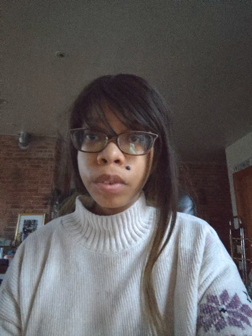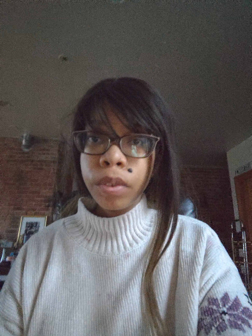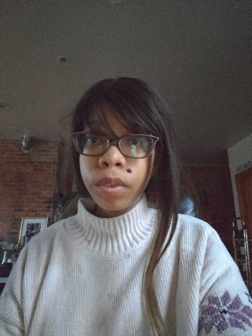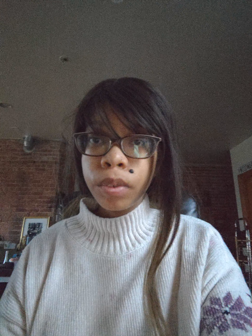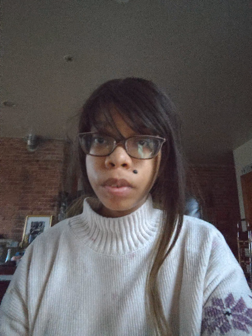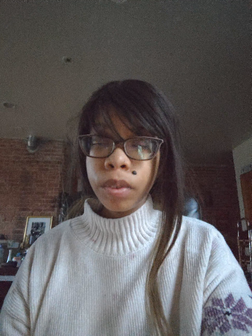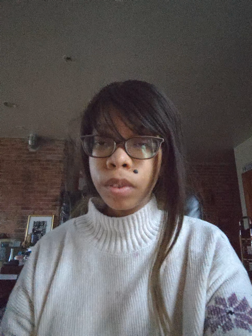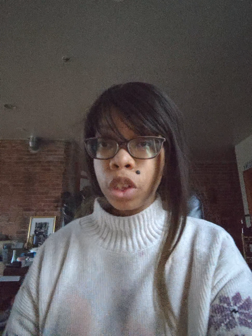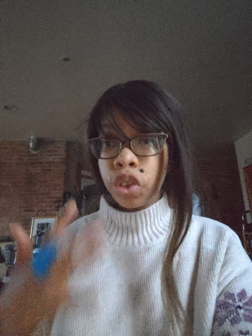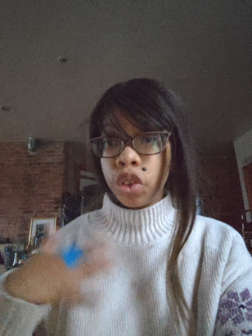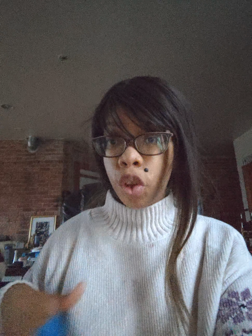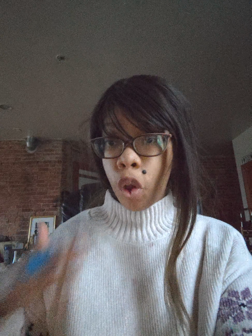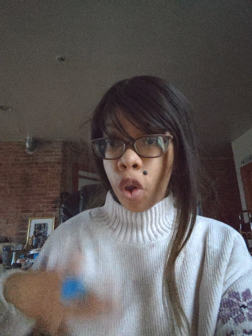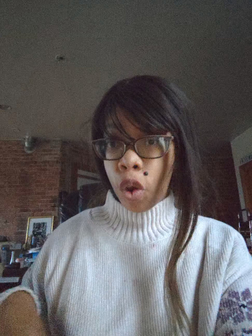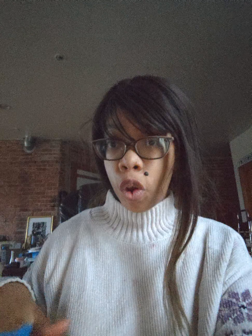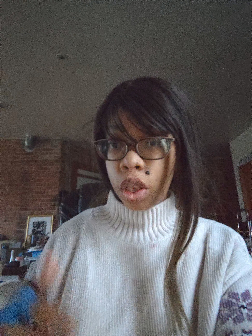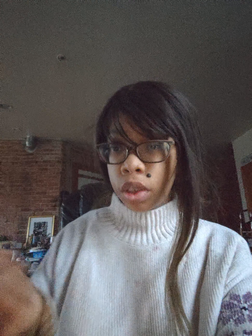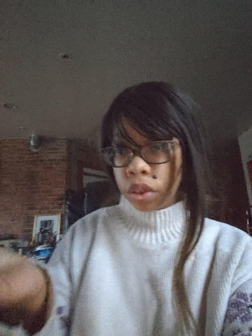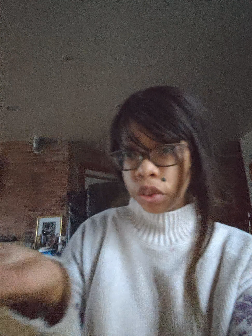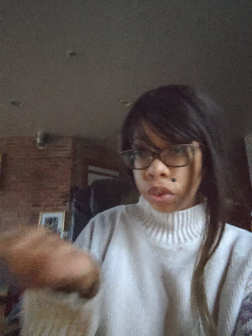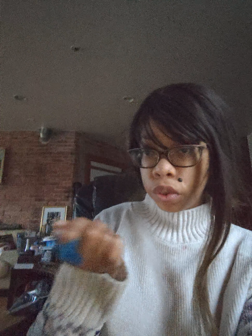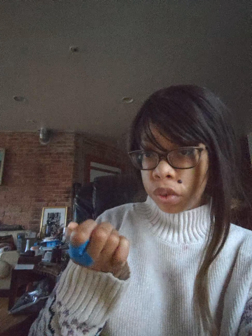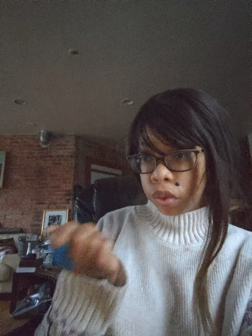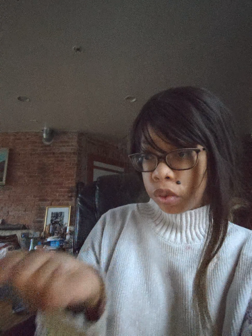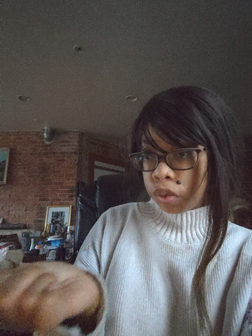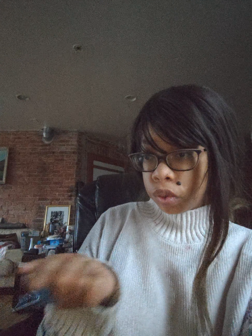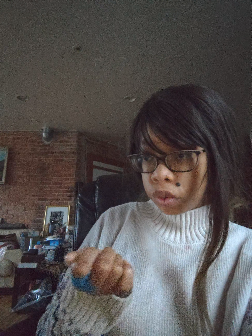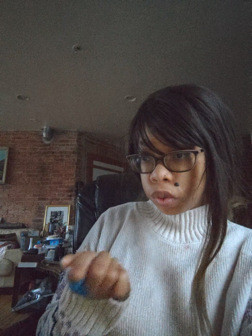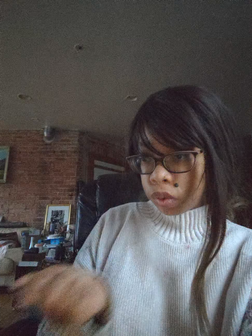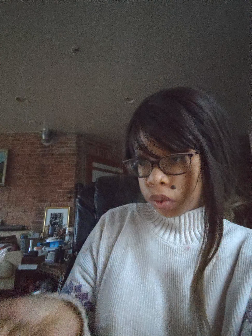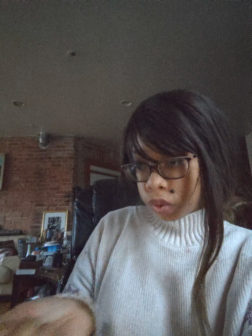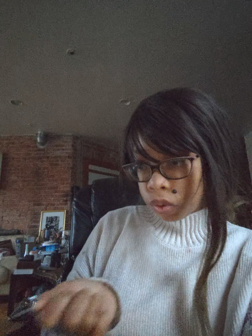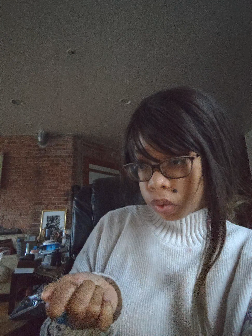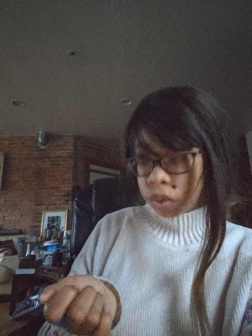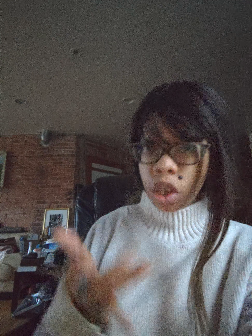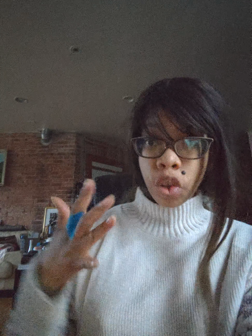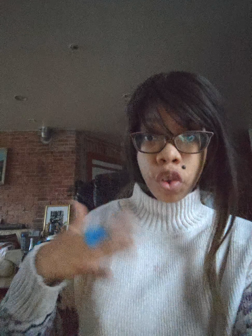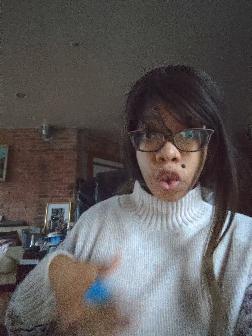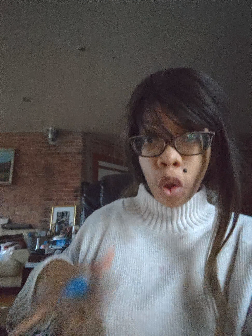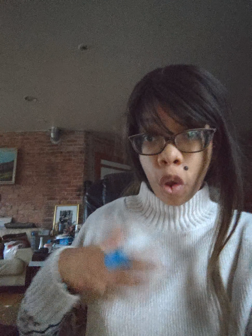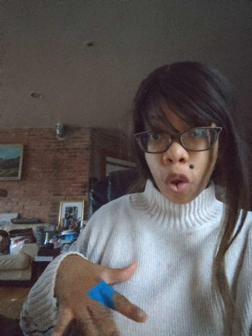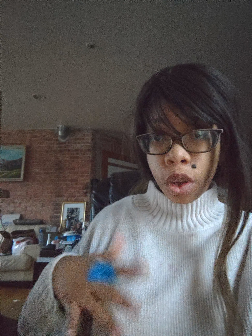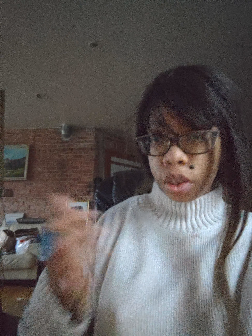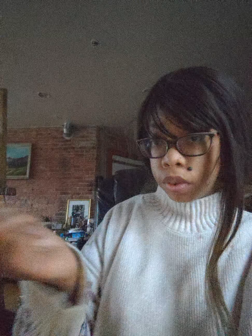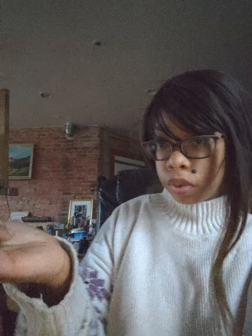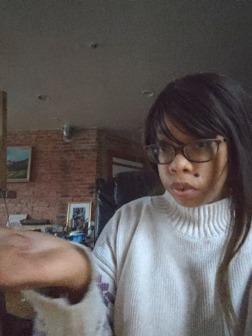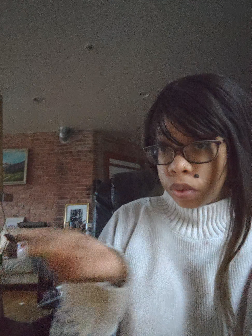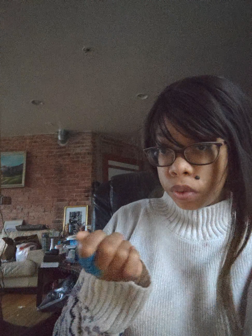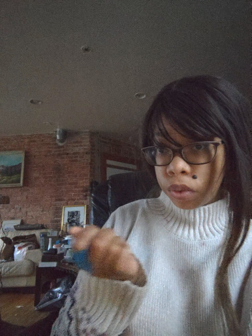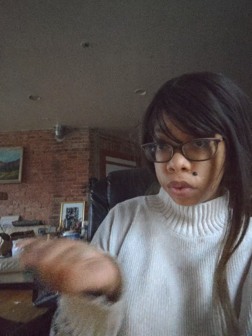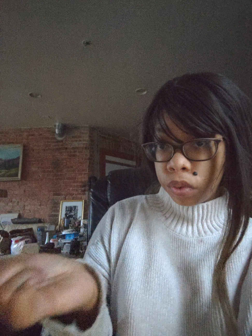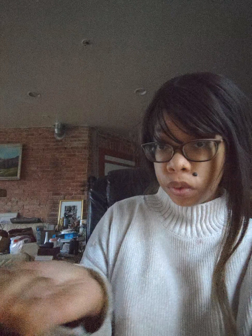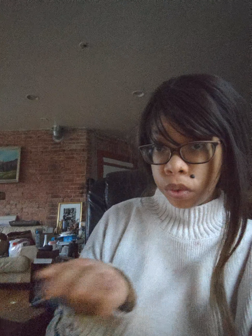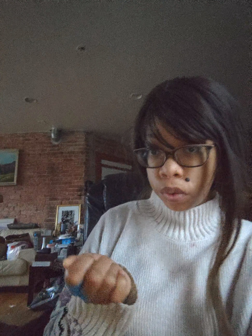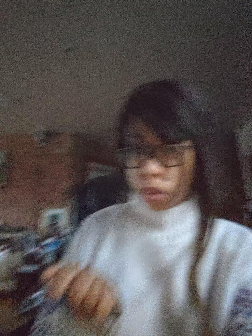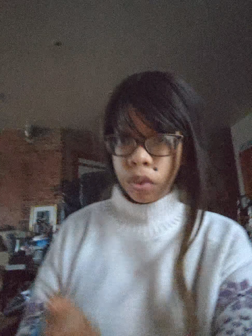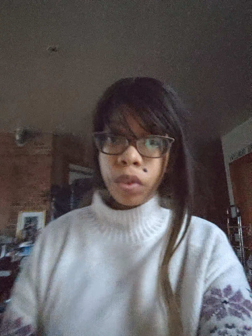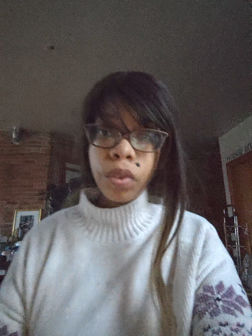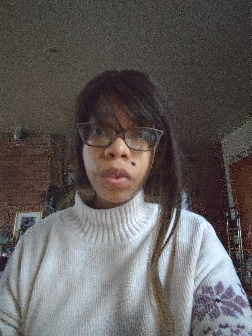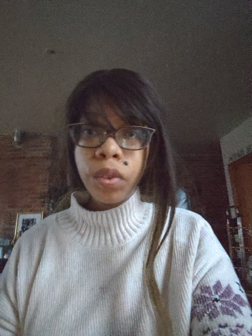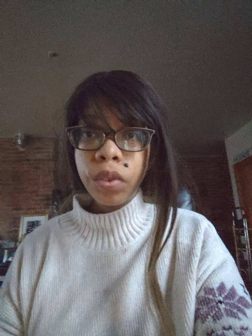drawer